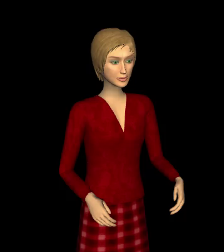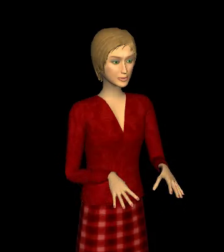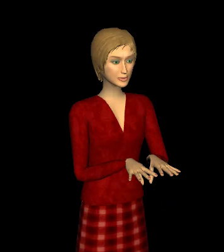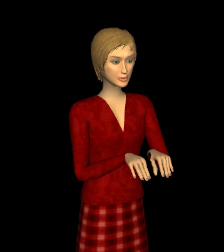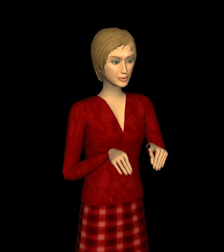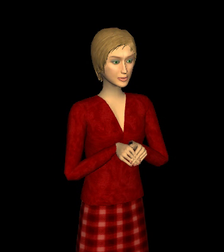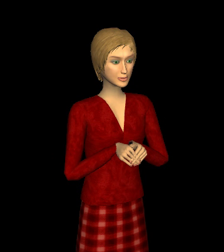عائلة